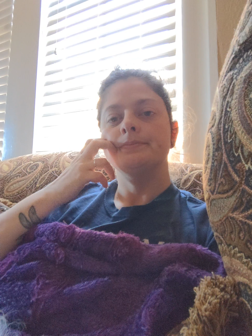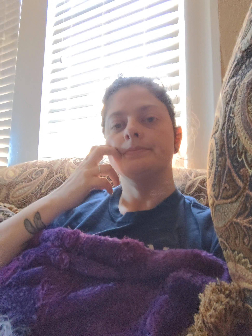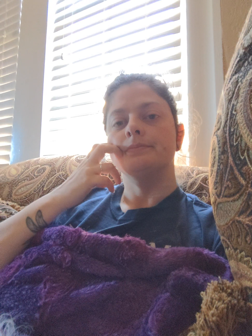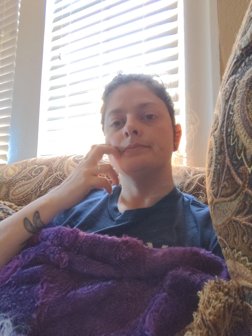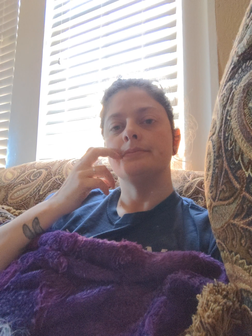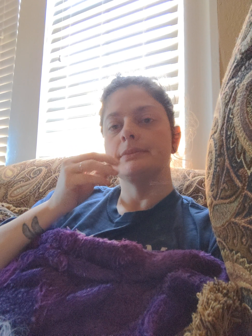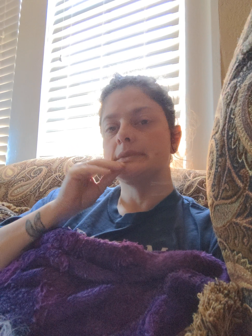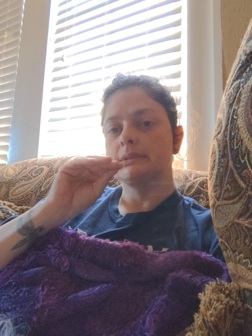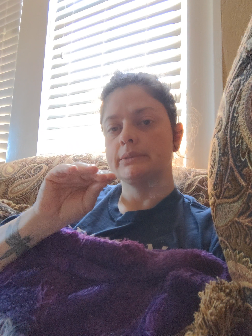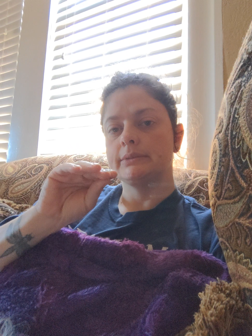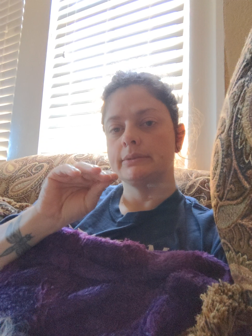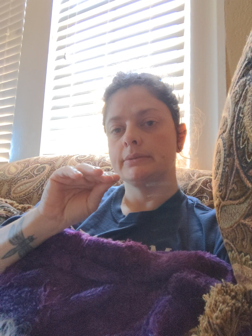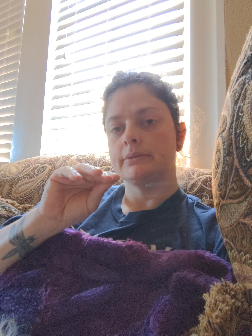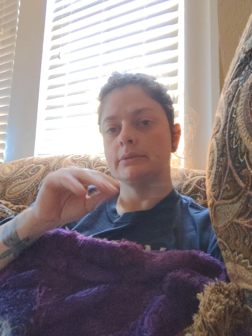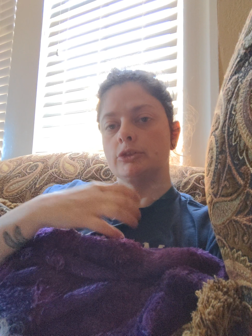kiss